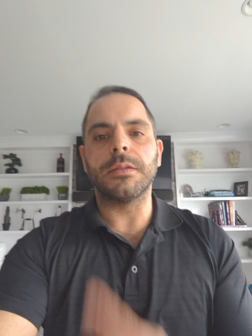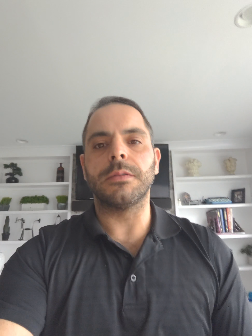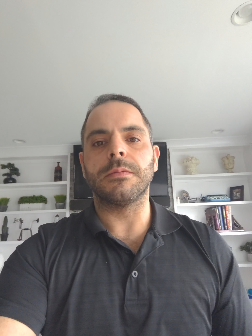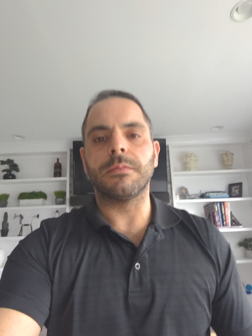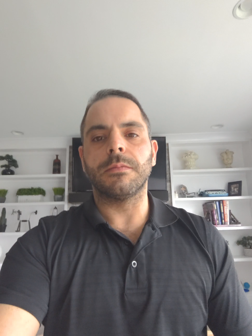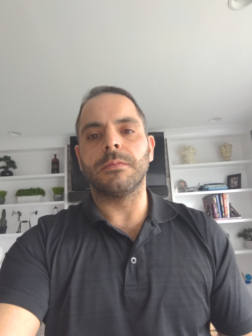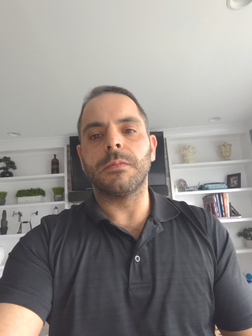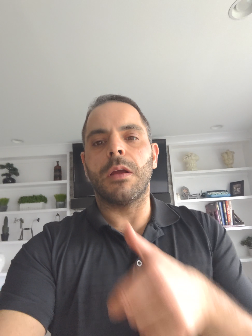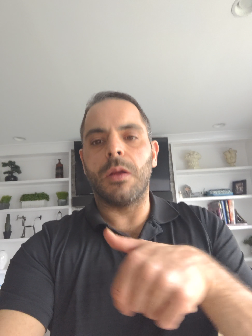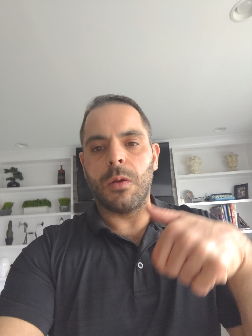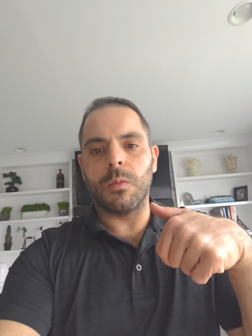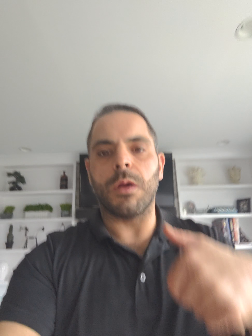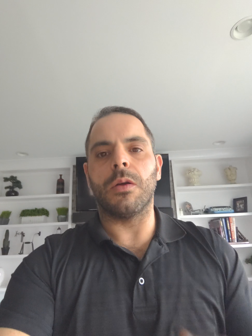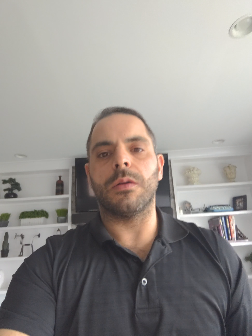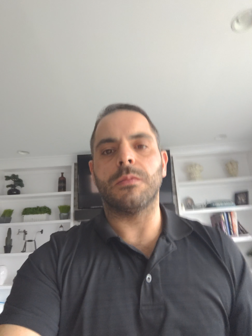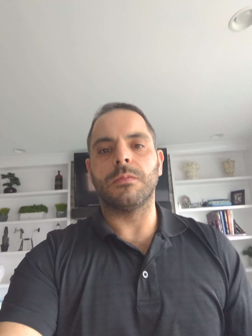underwear